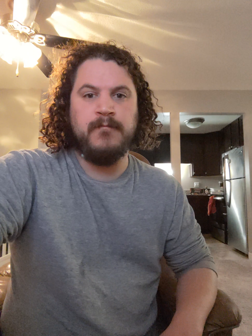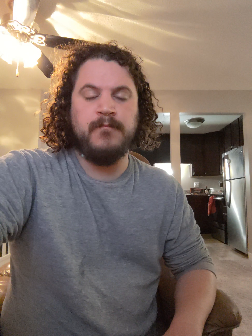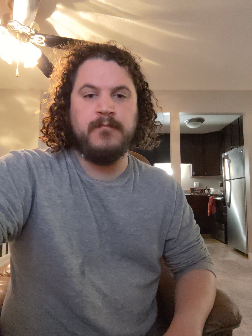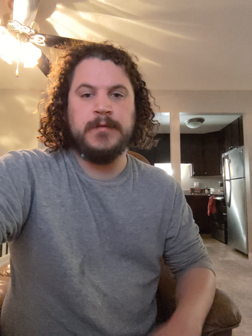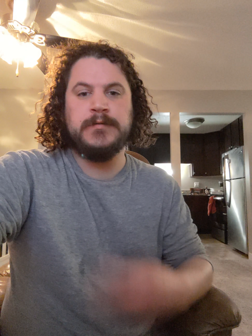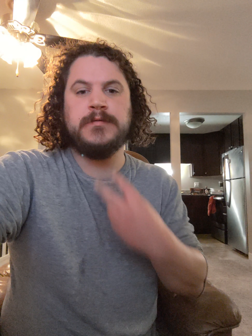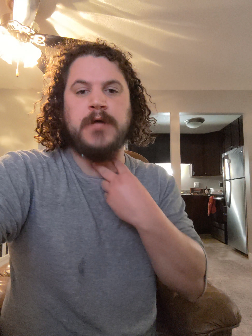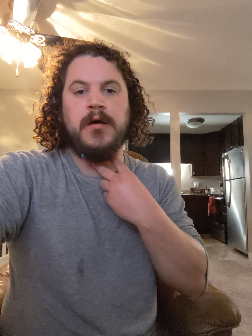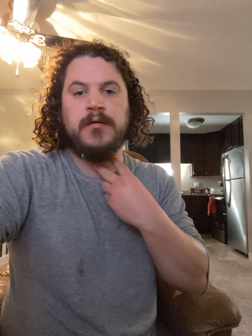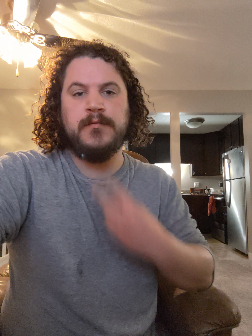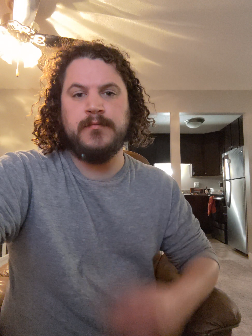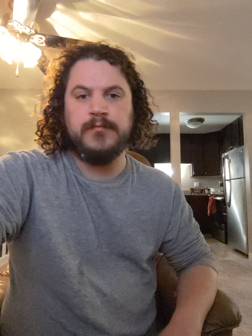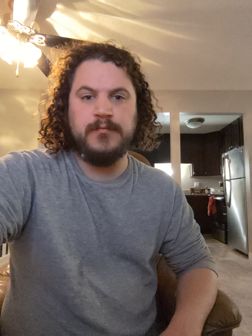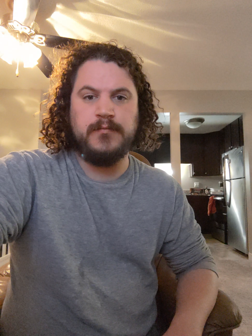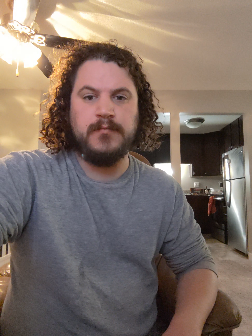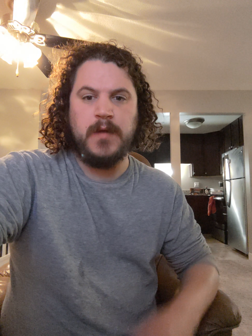stuck